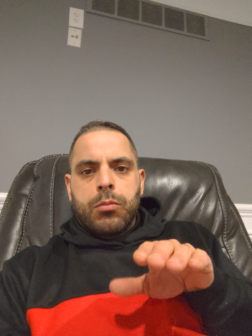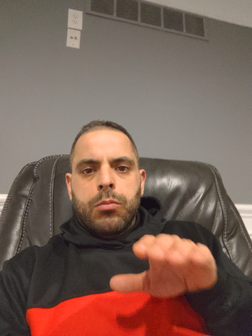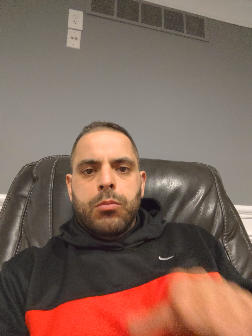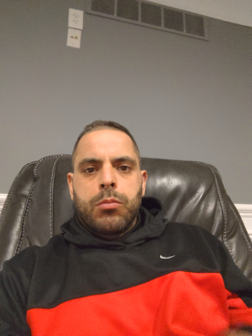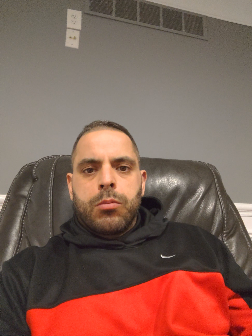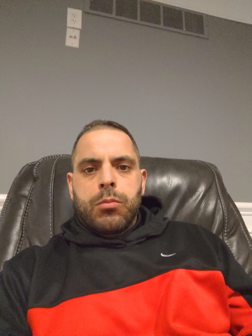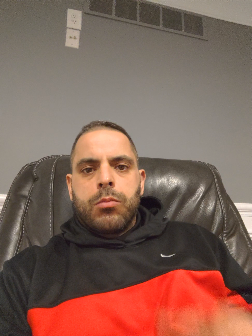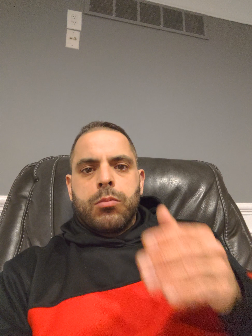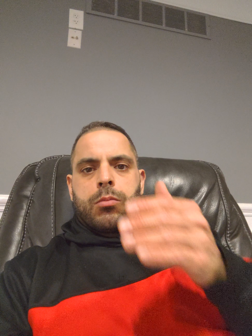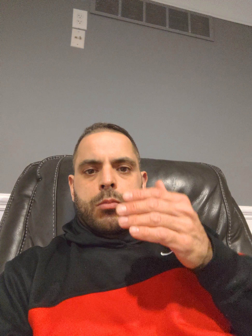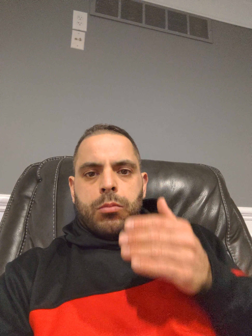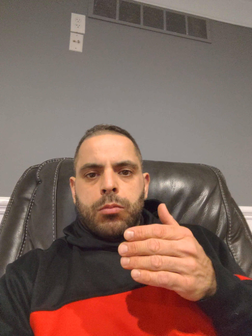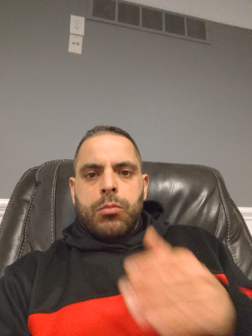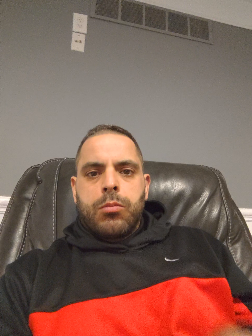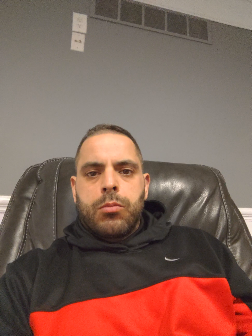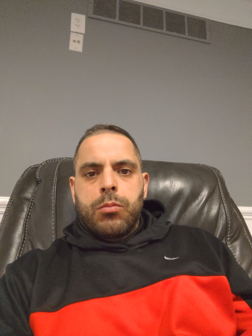before